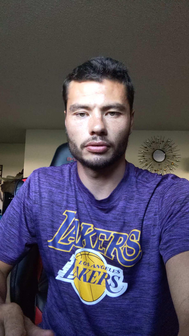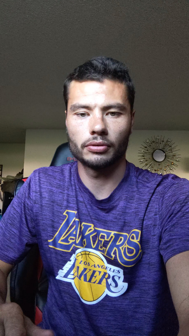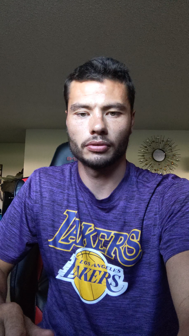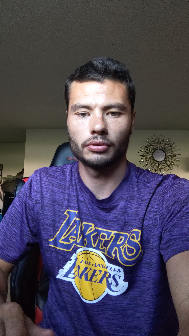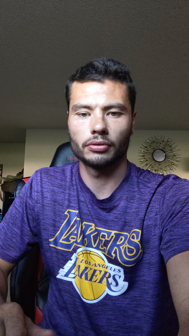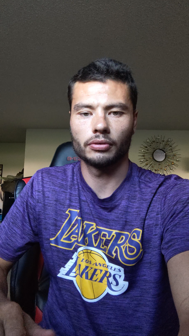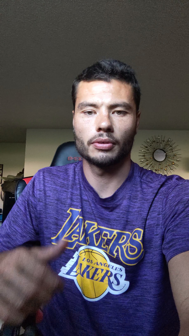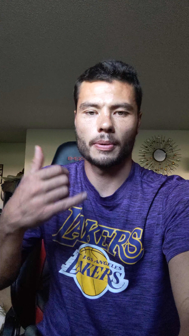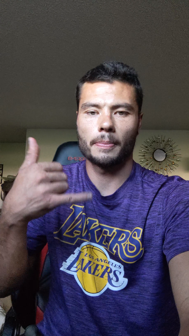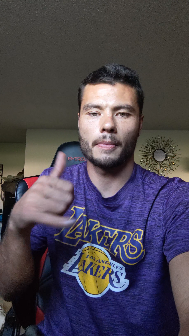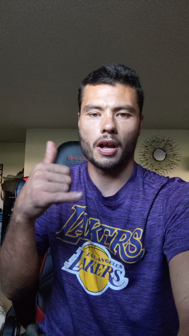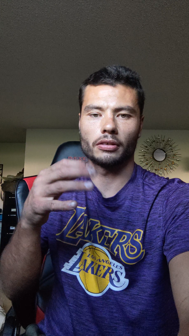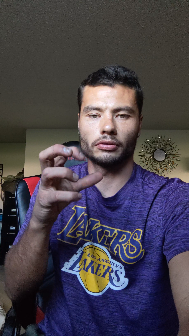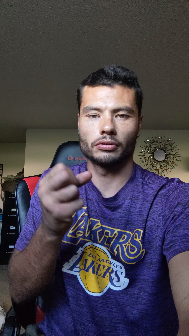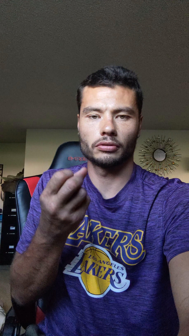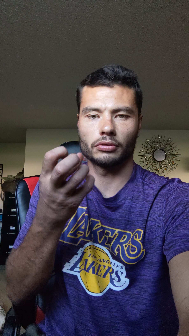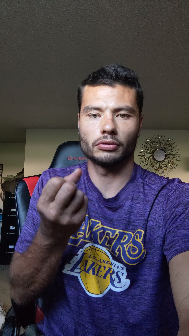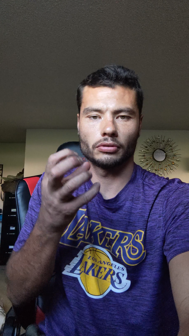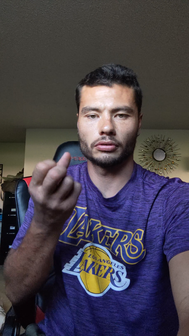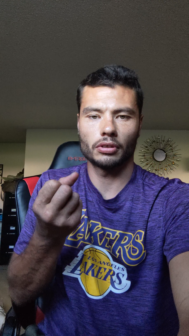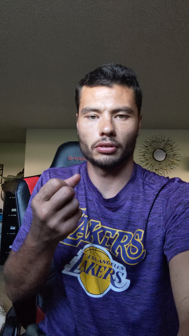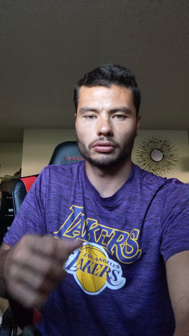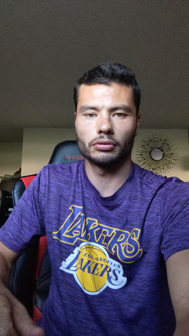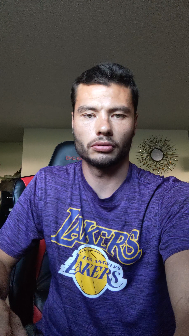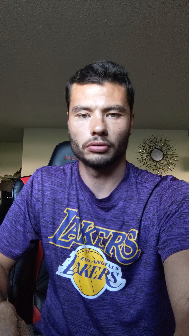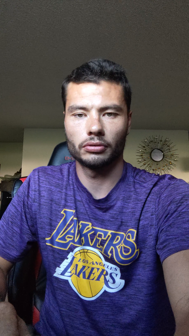play dough